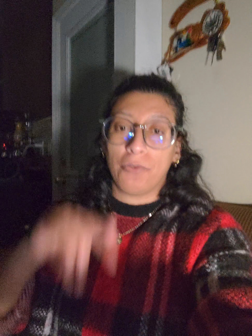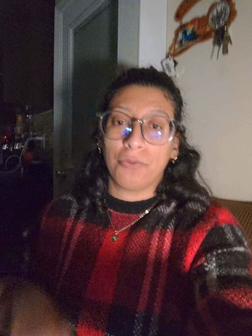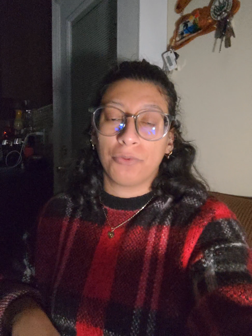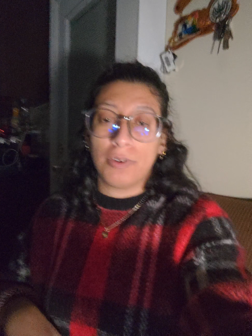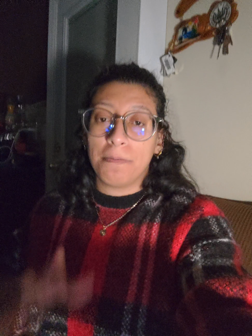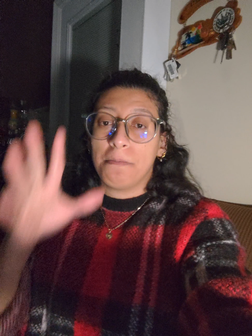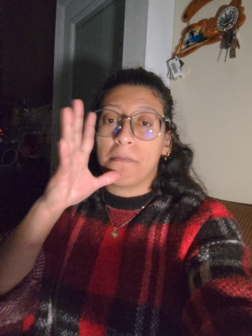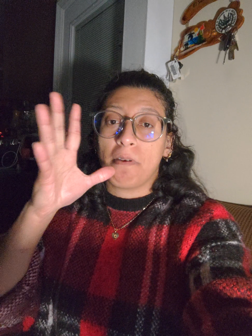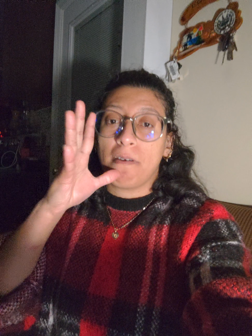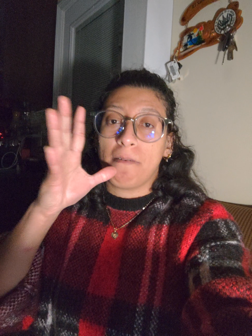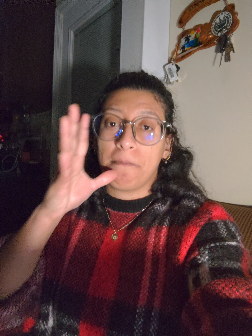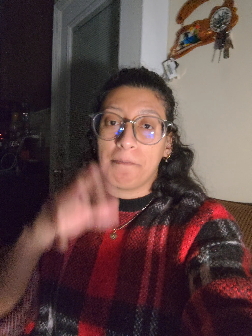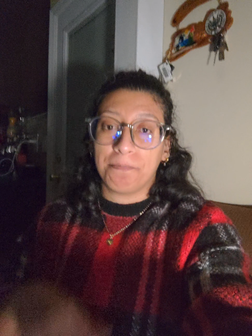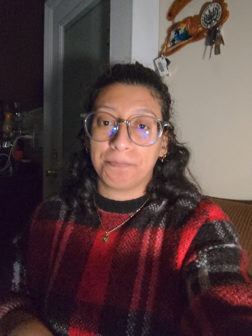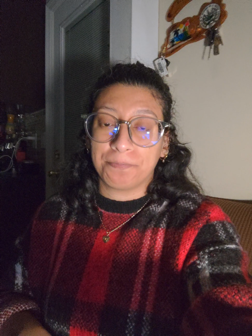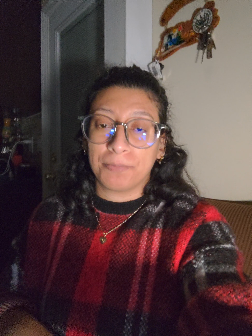mom